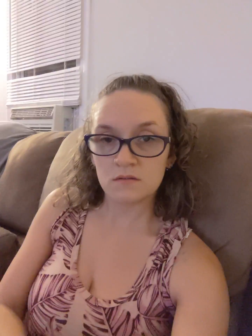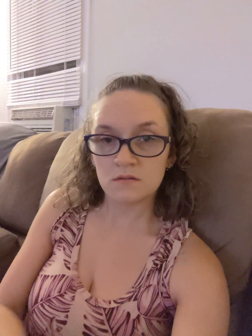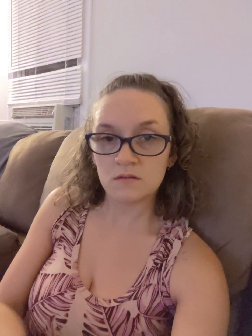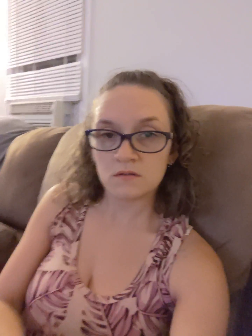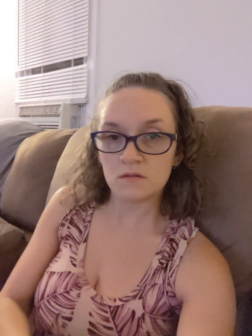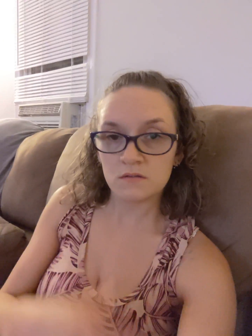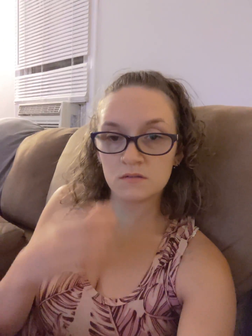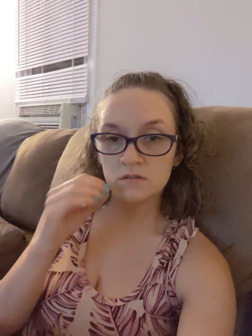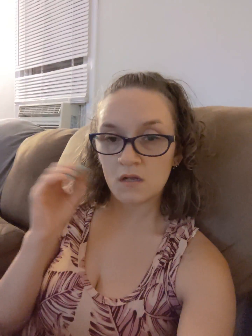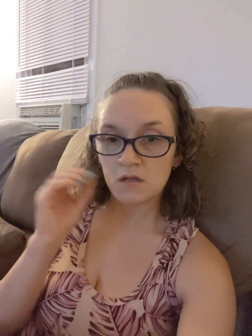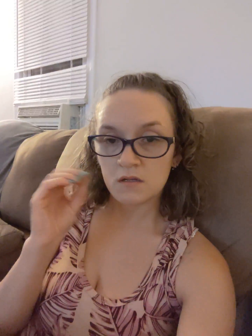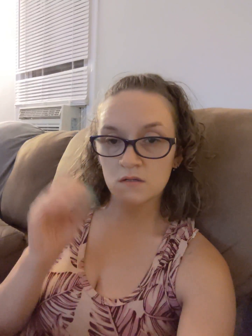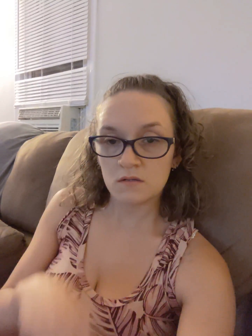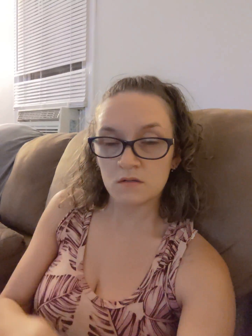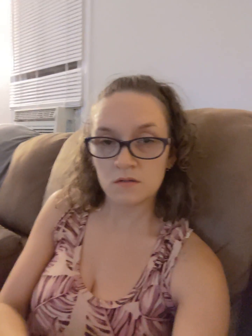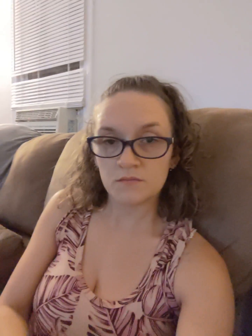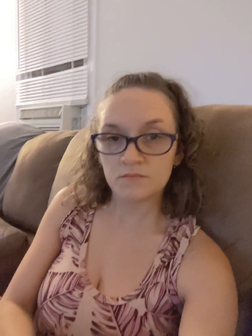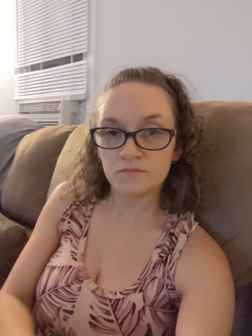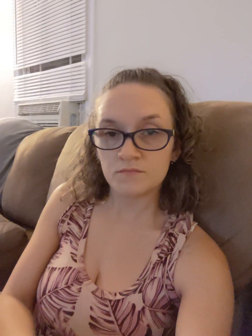none